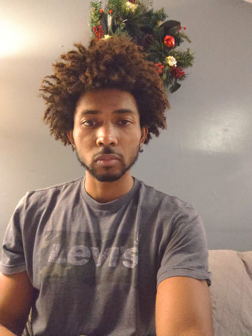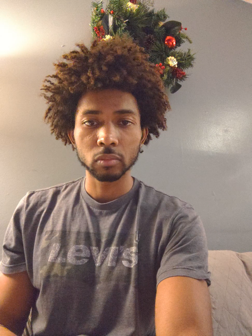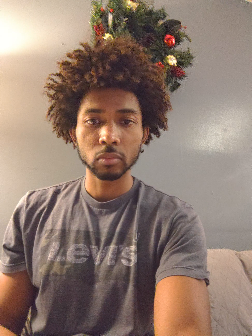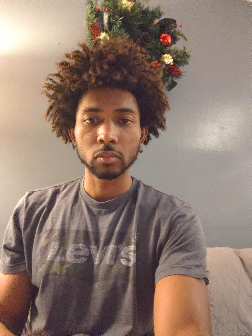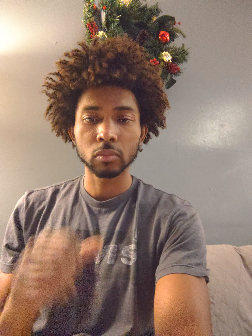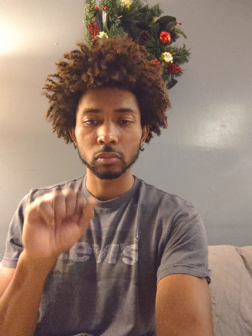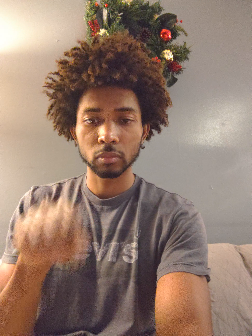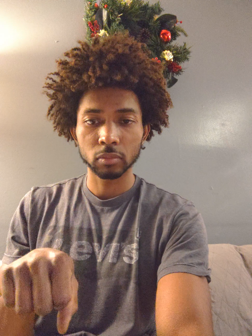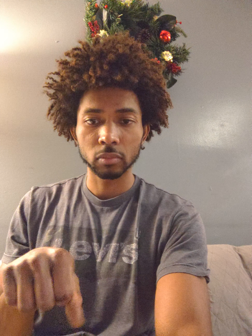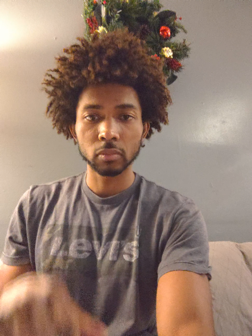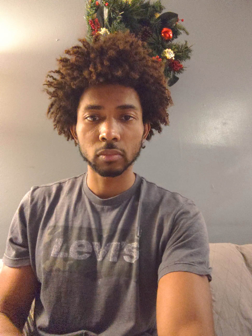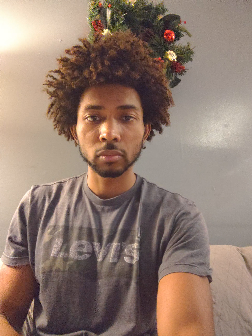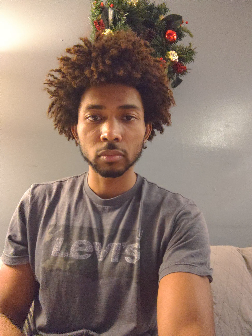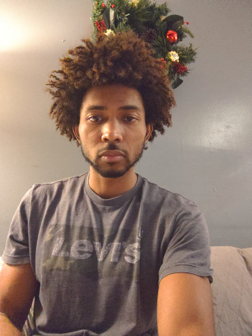can